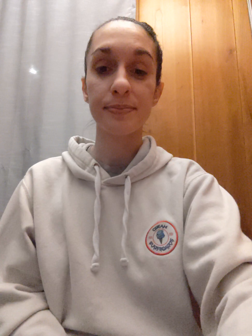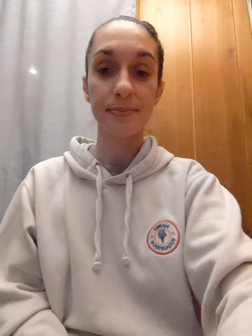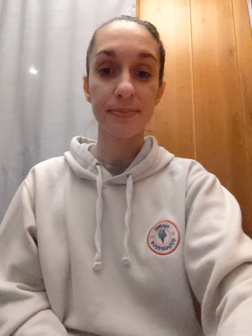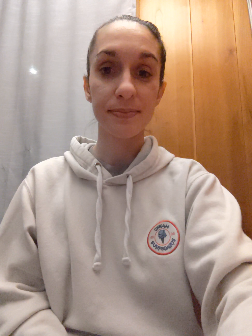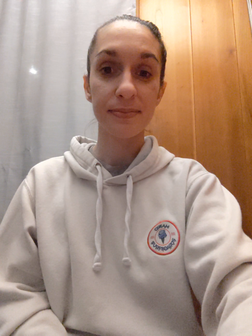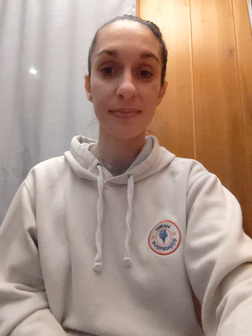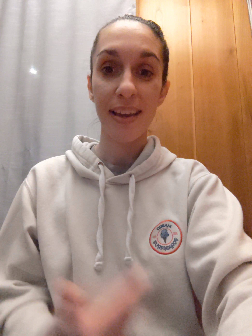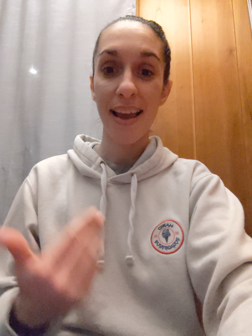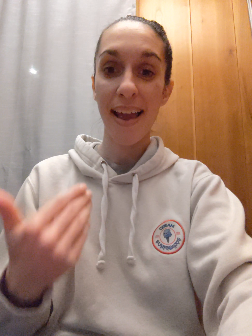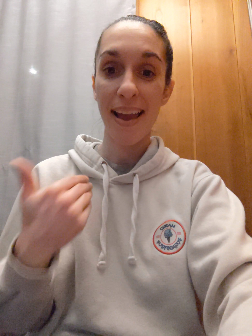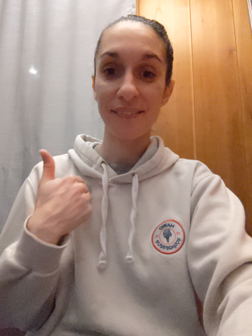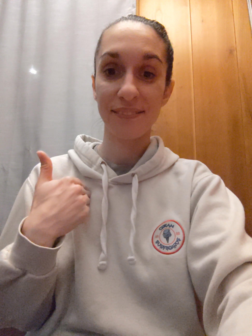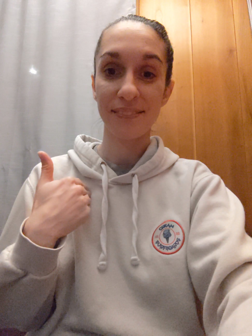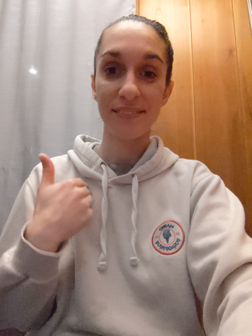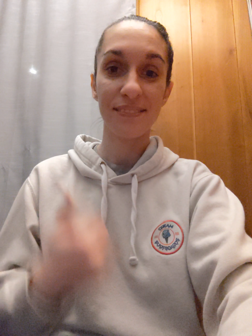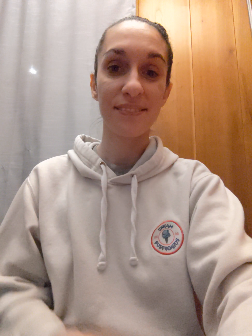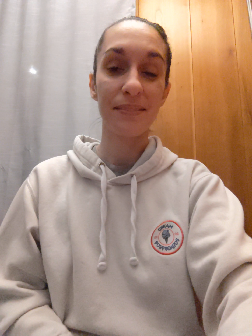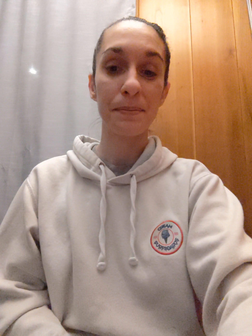have